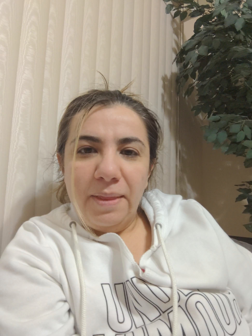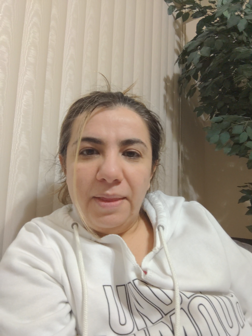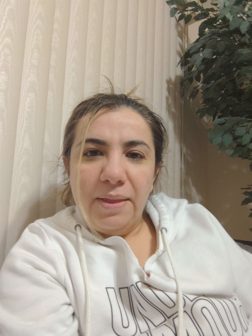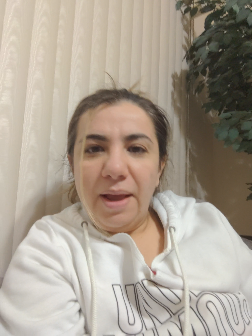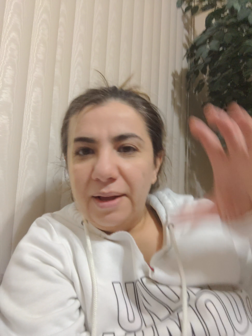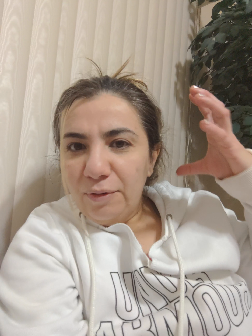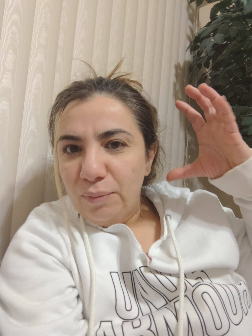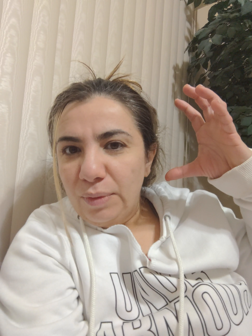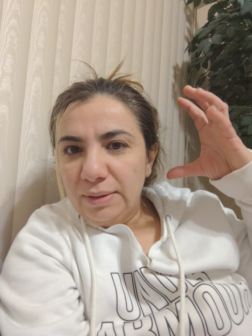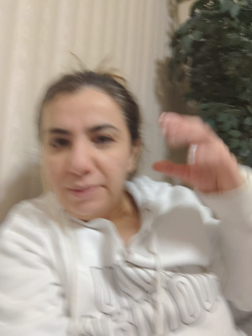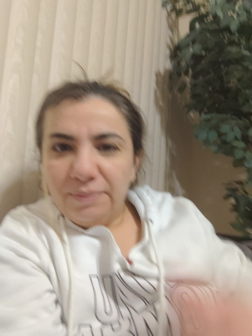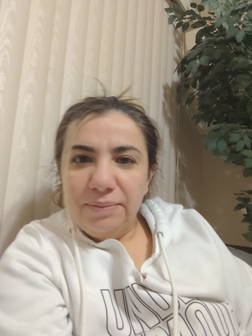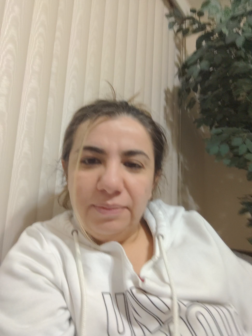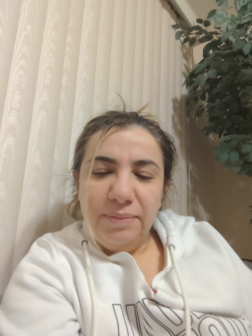radio